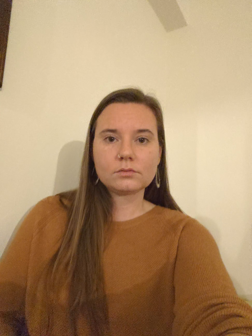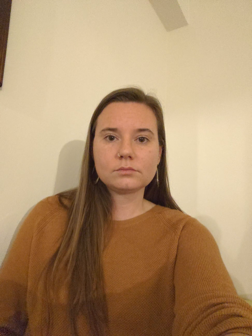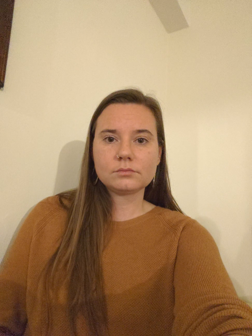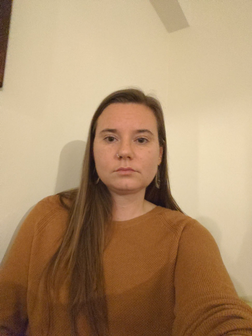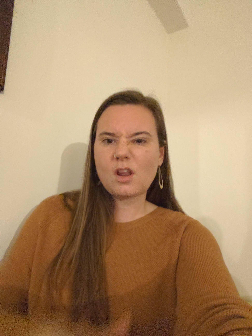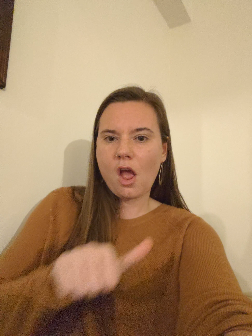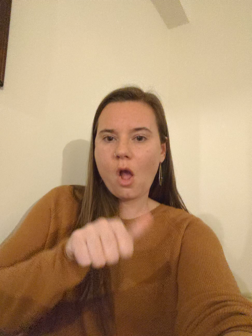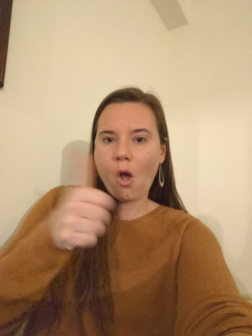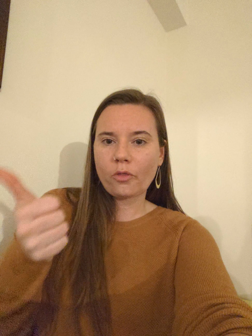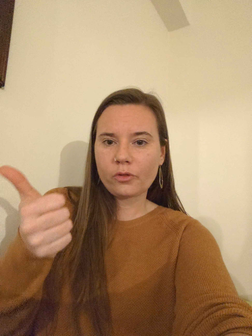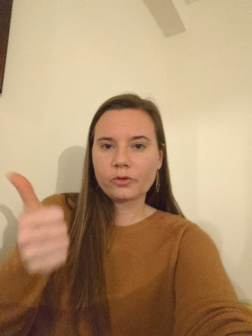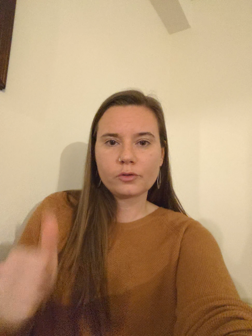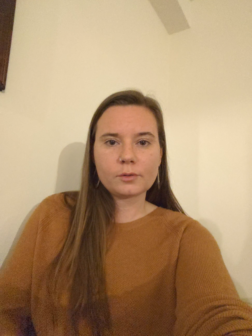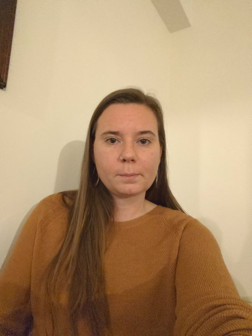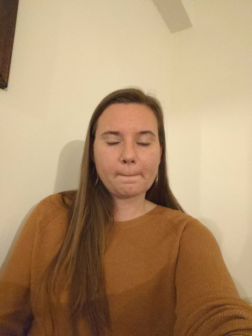another